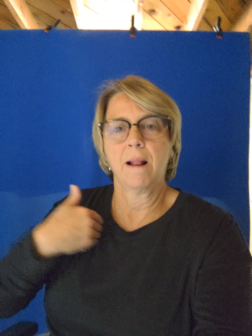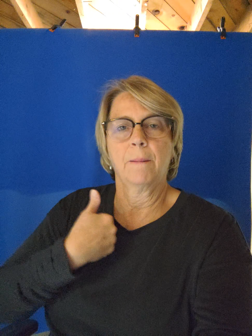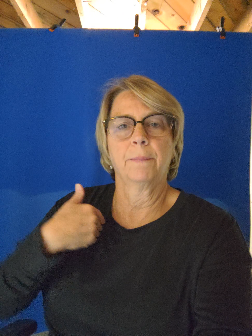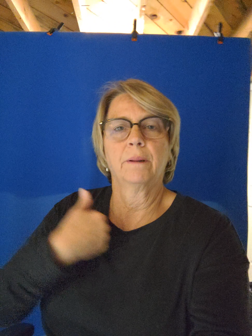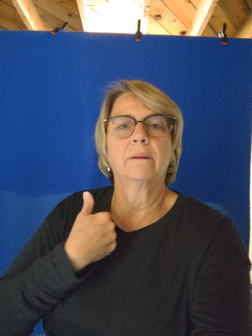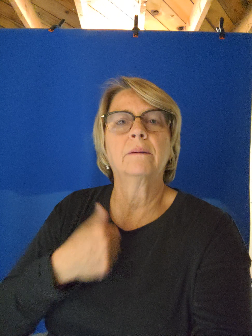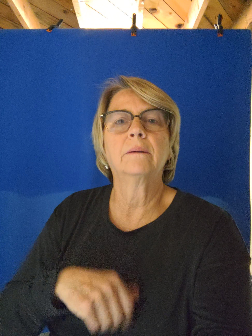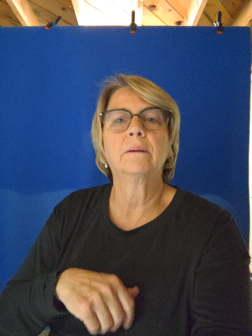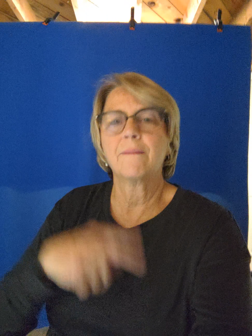animal